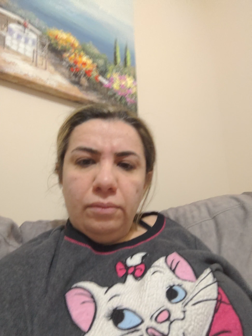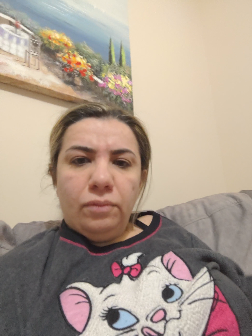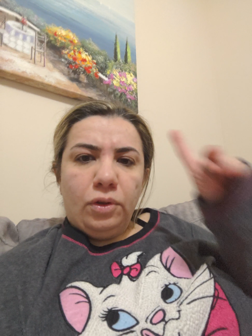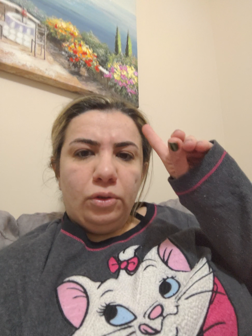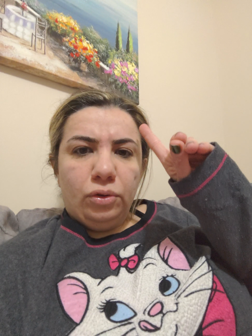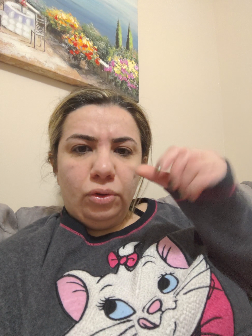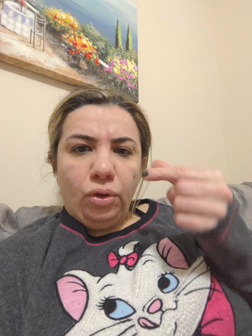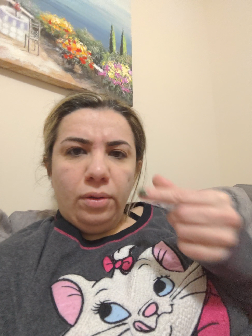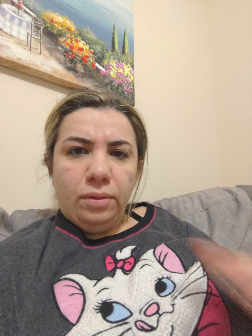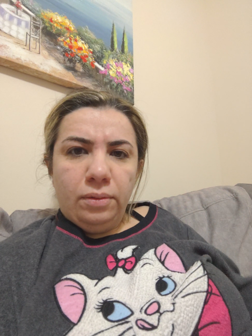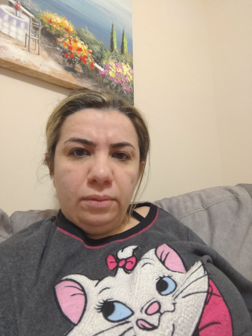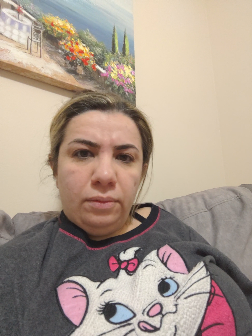dog